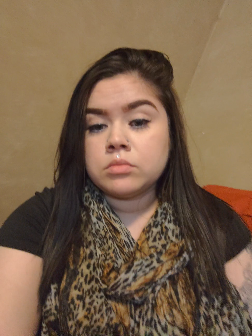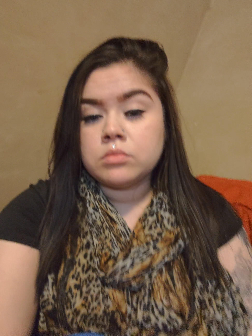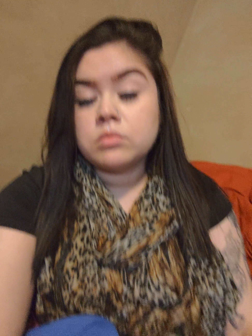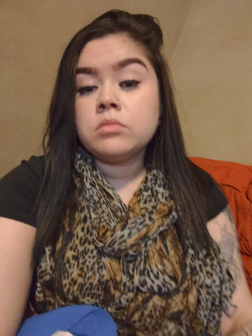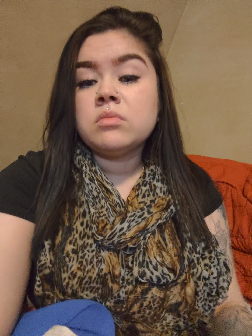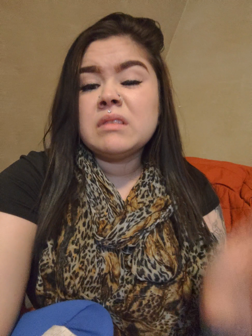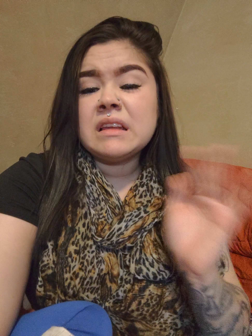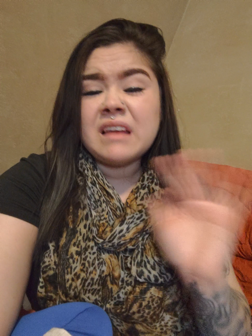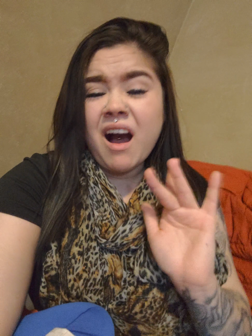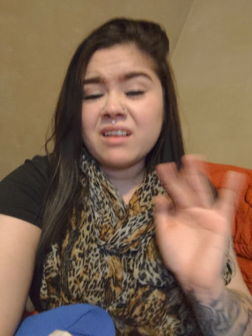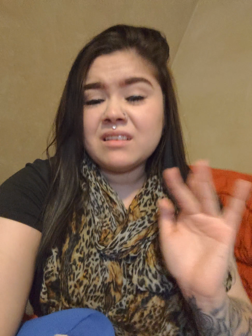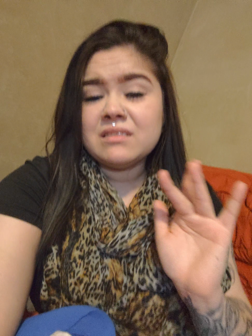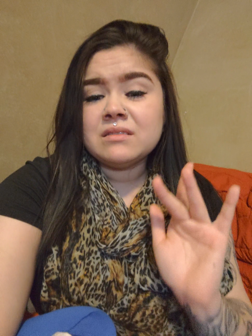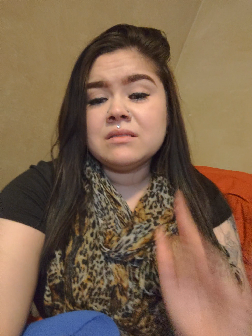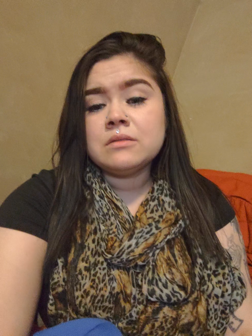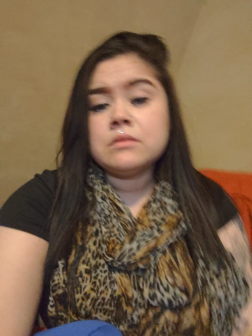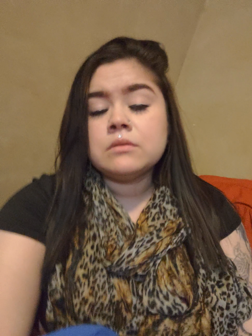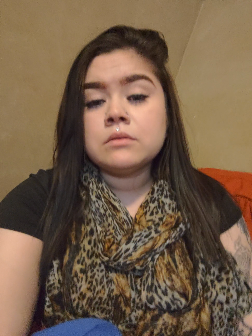yucky